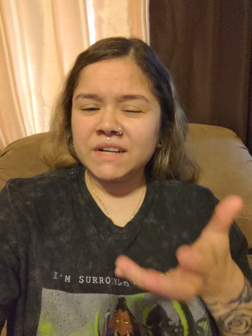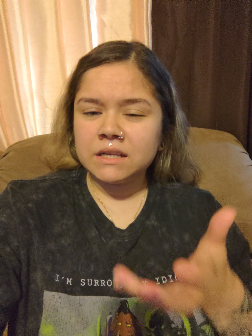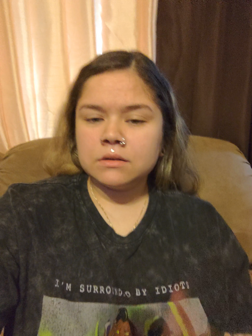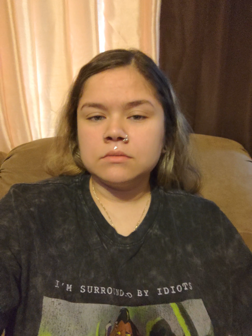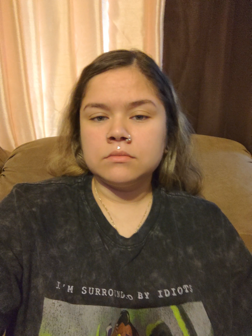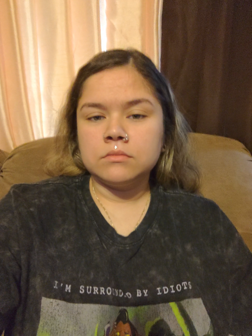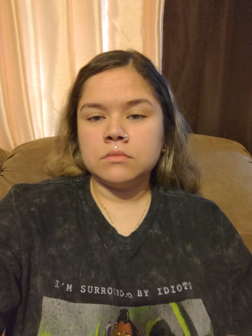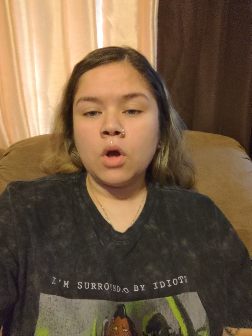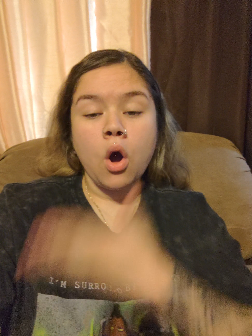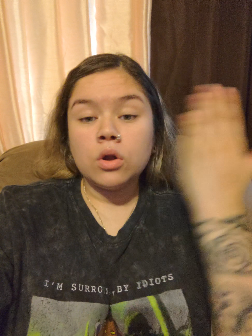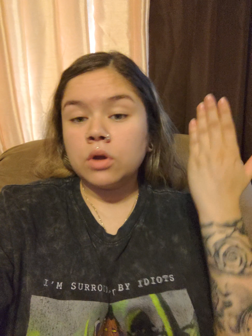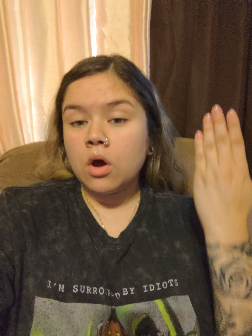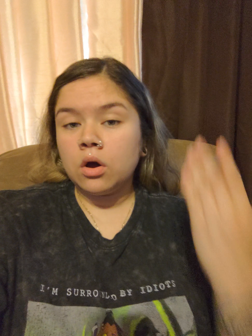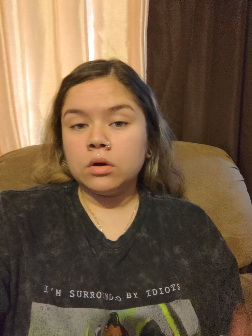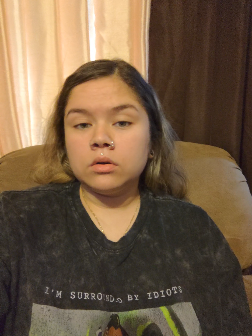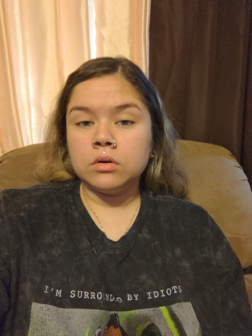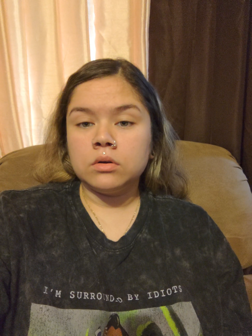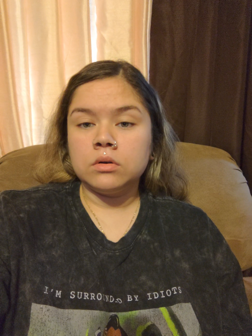all gone